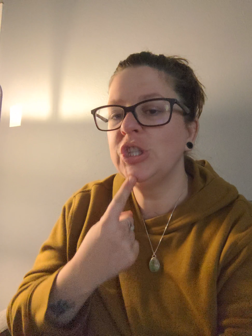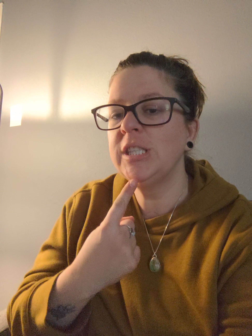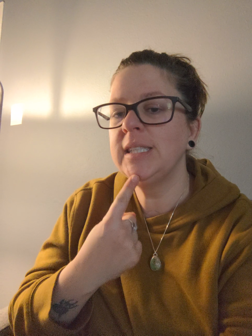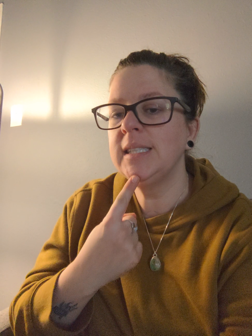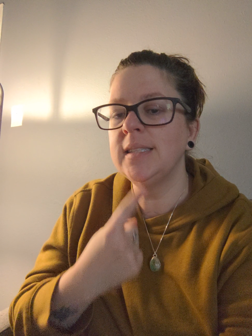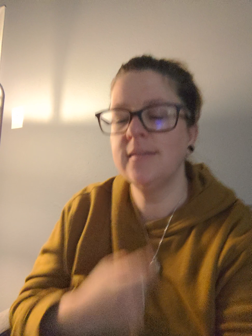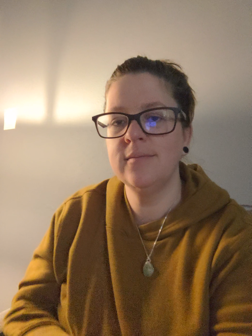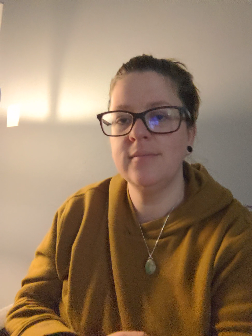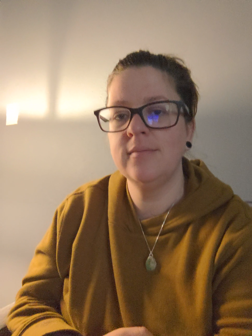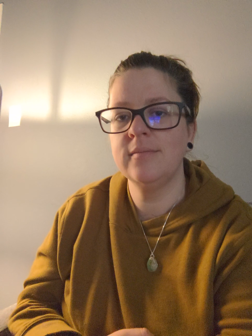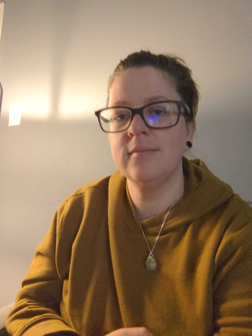chin